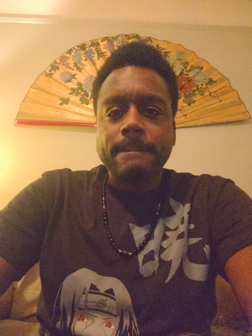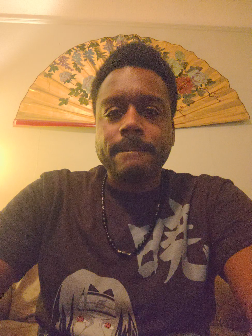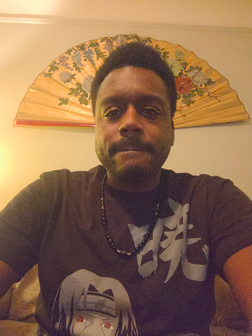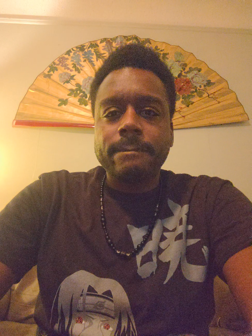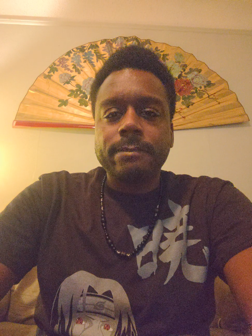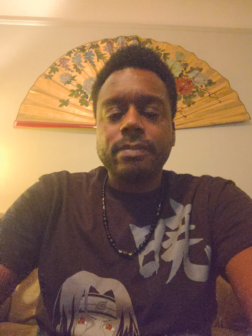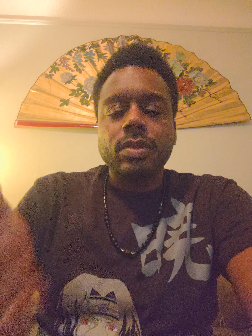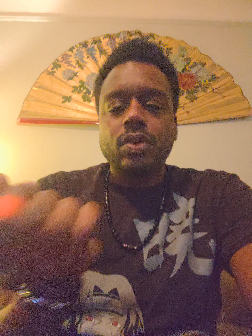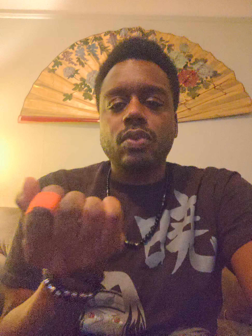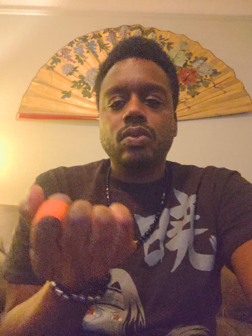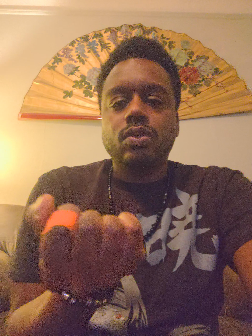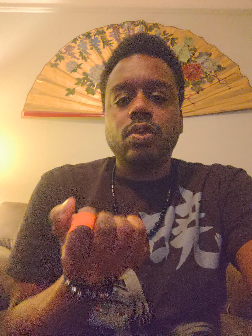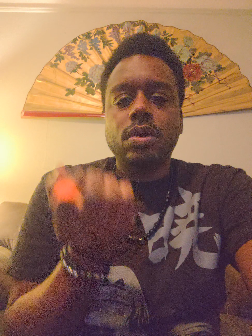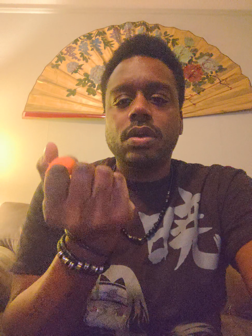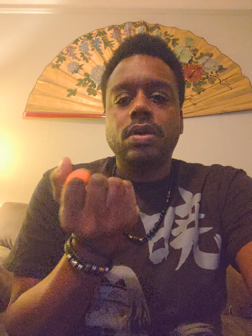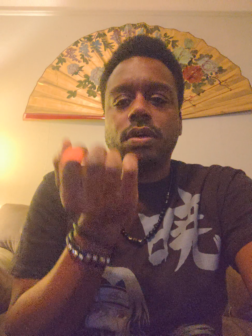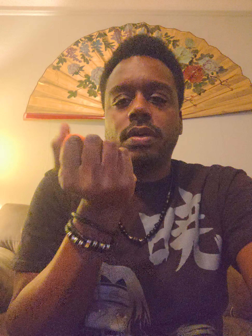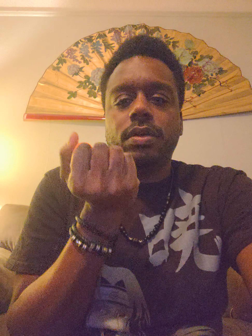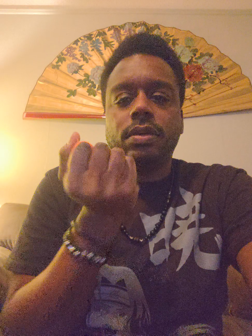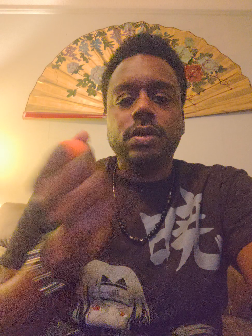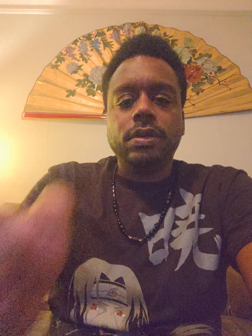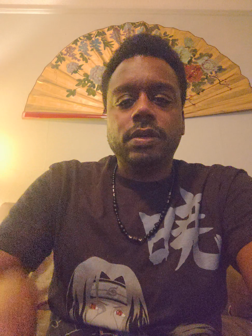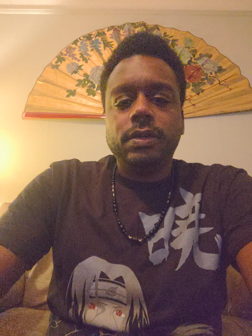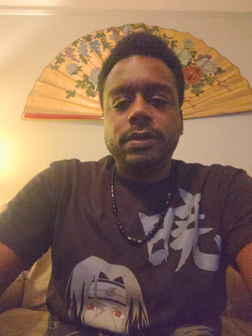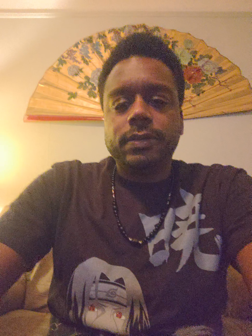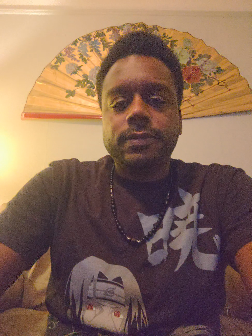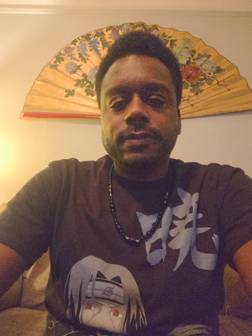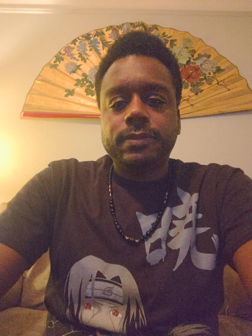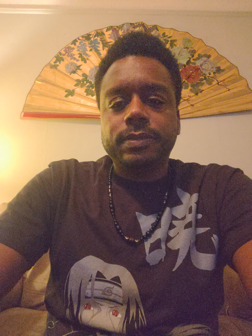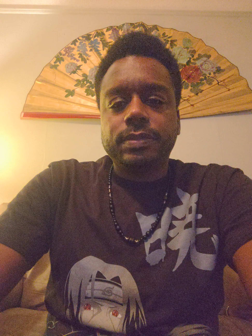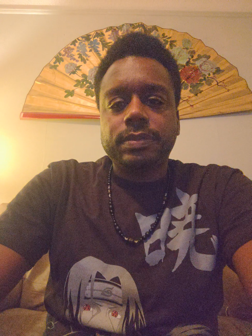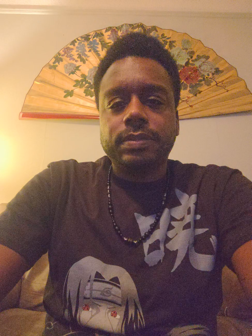drawer